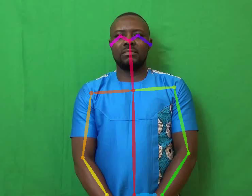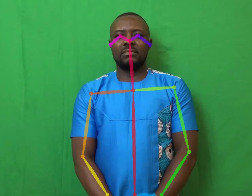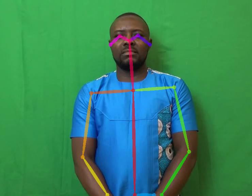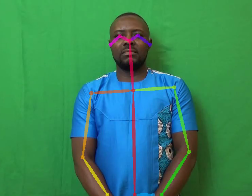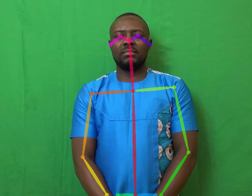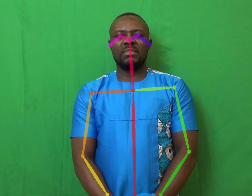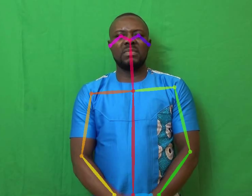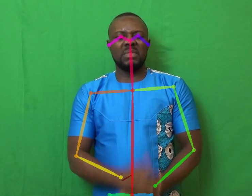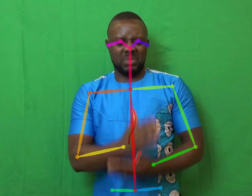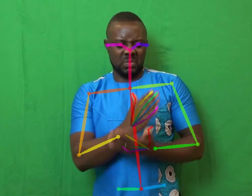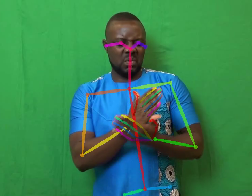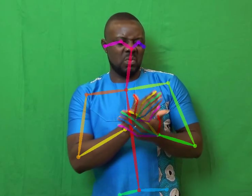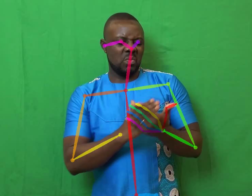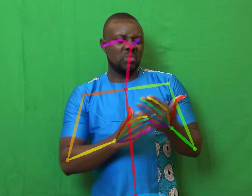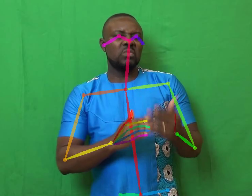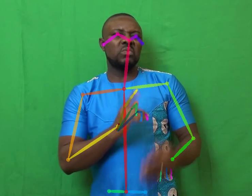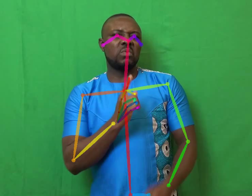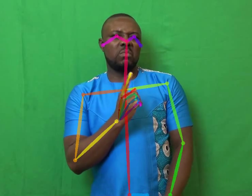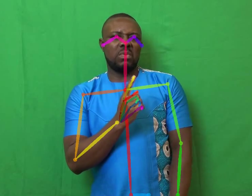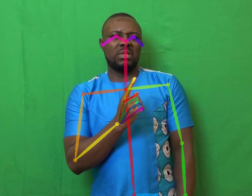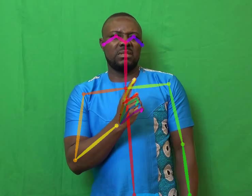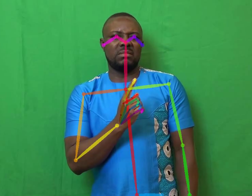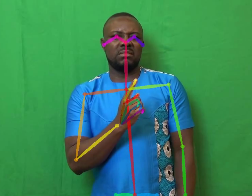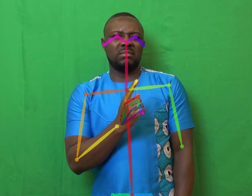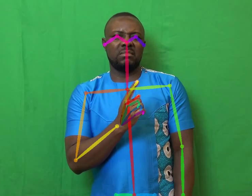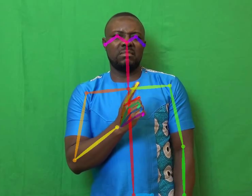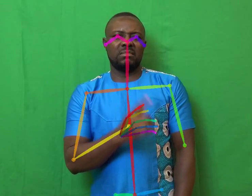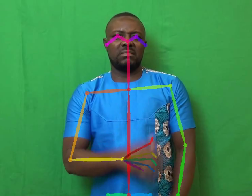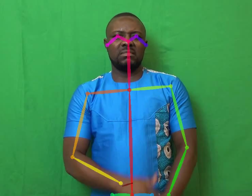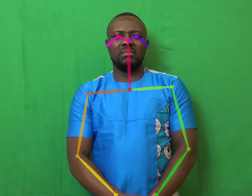someone